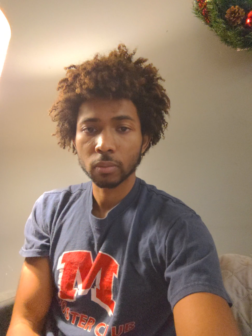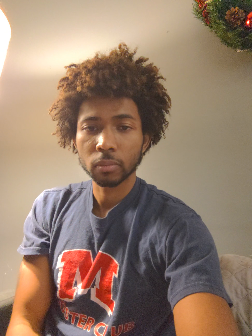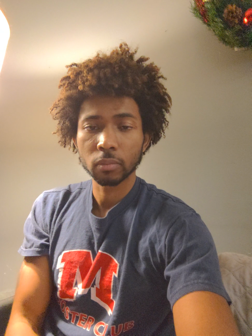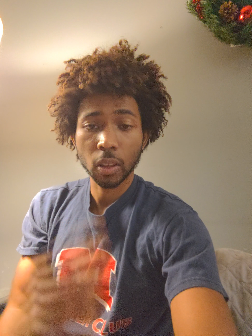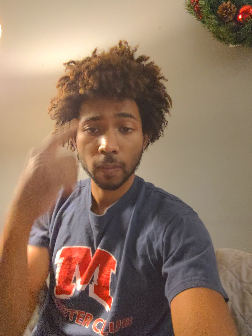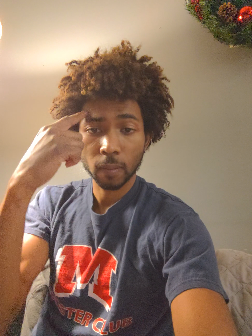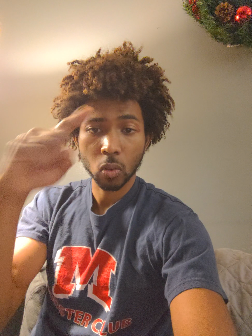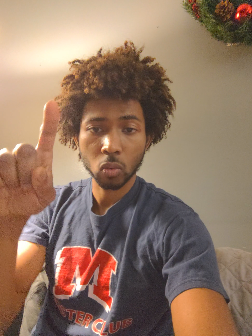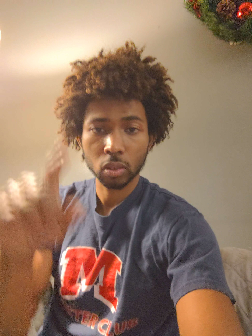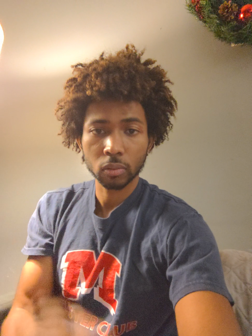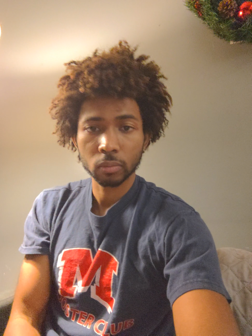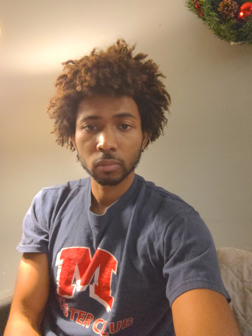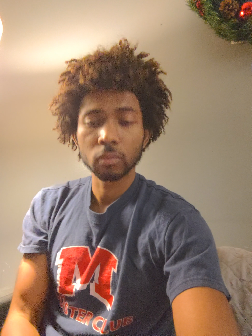for